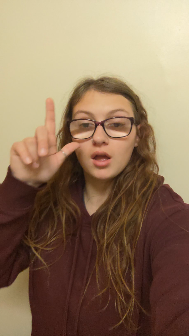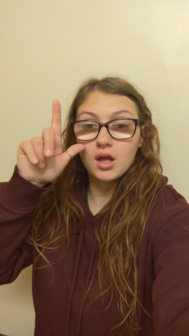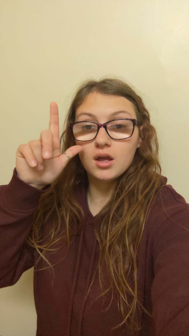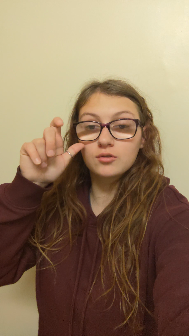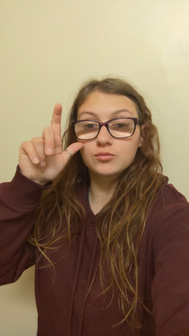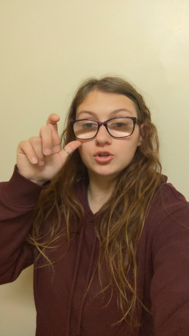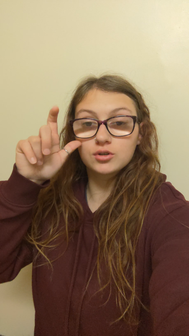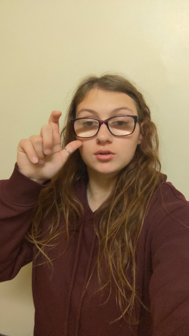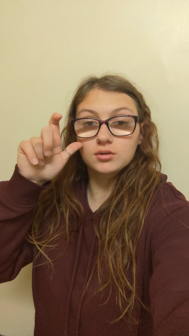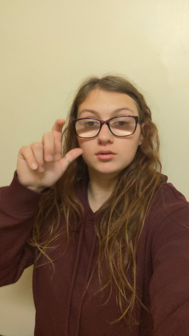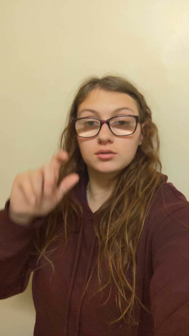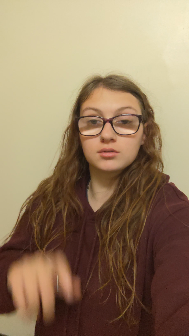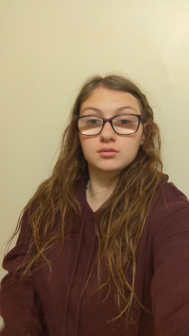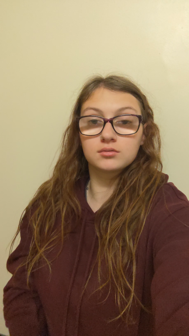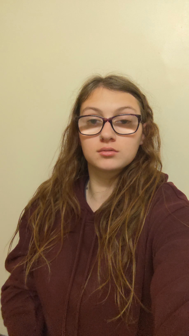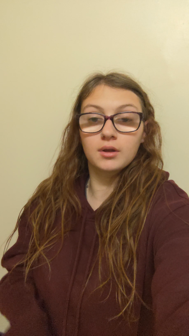camera